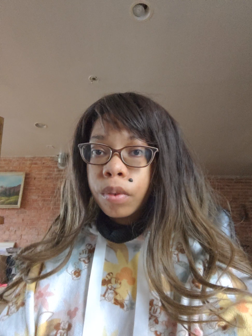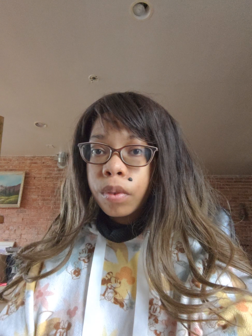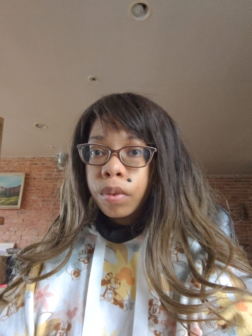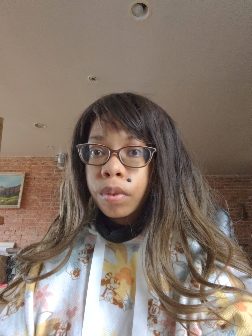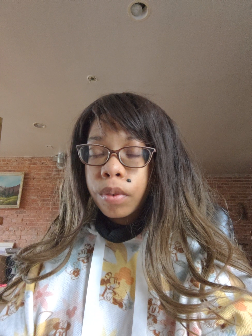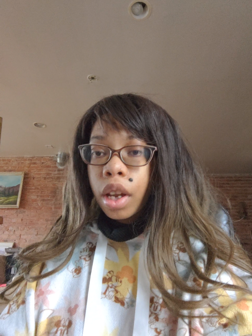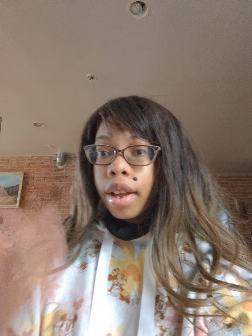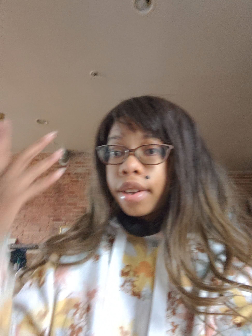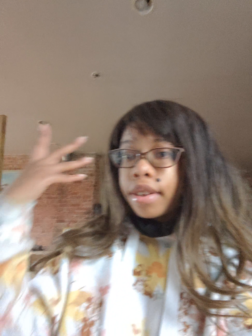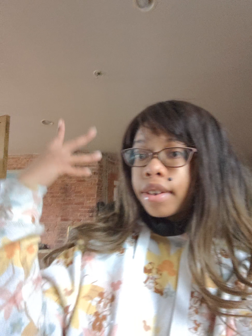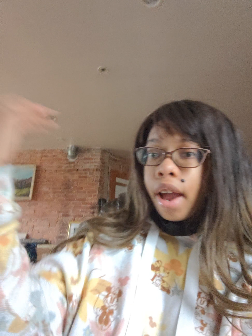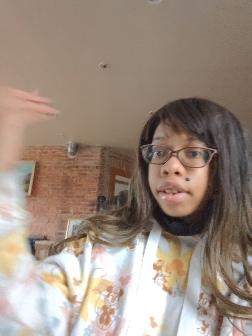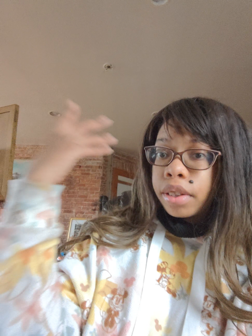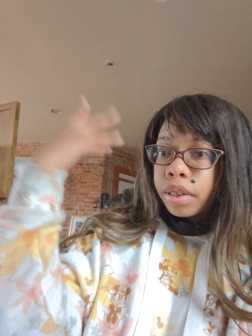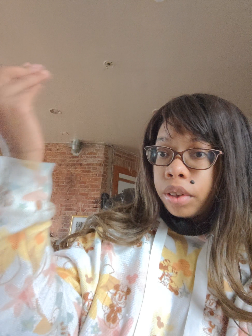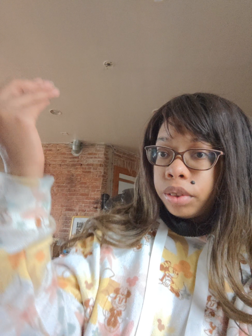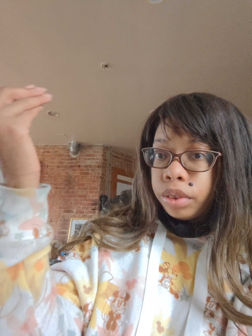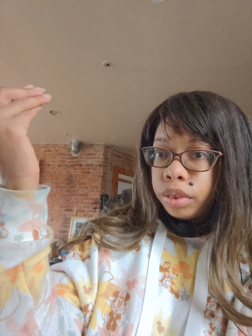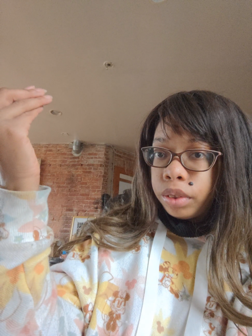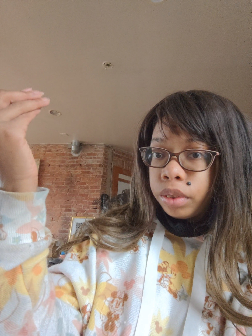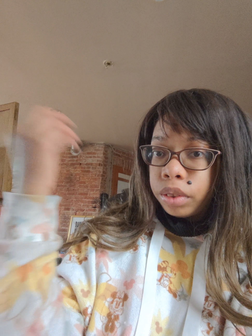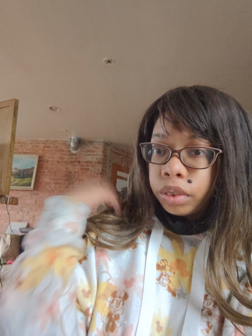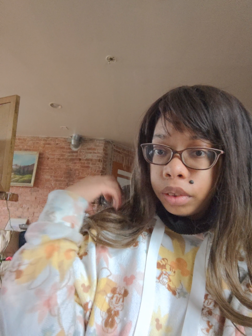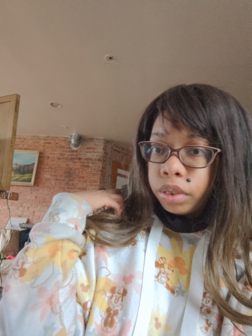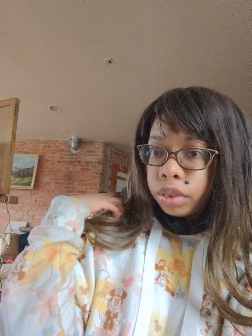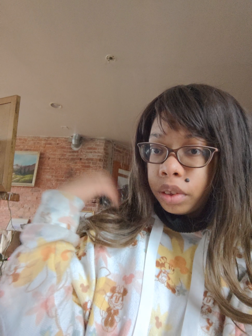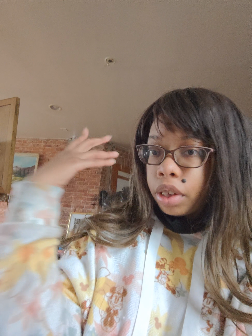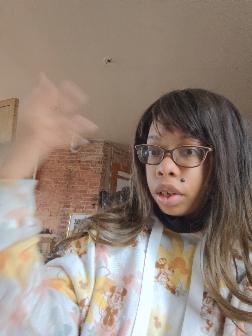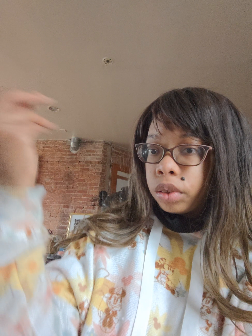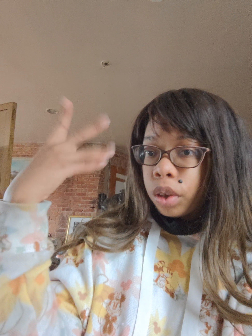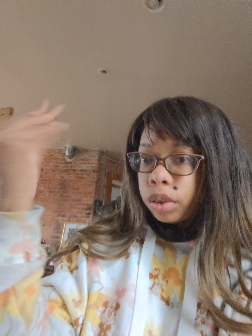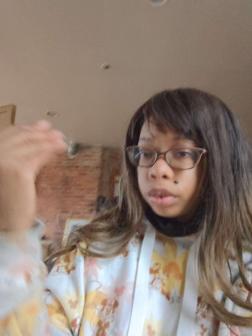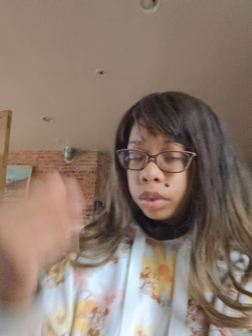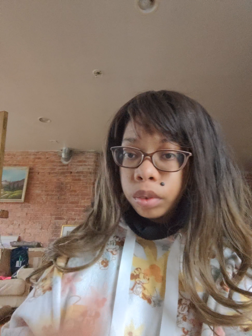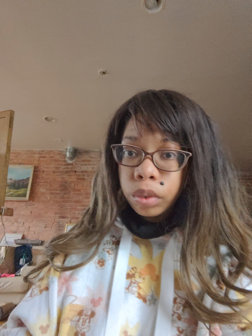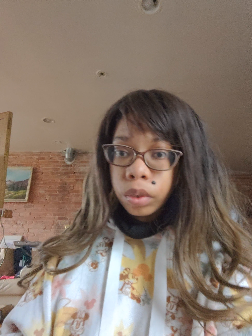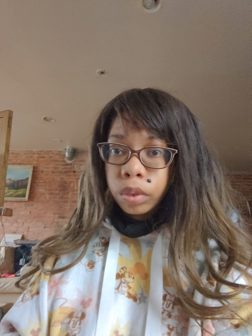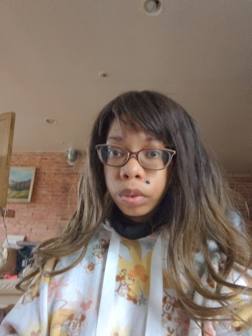outside